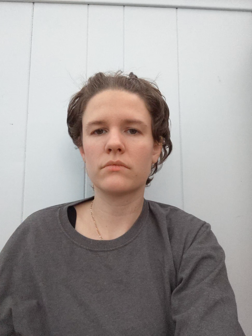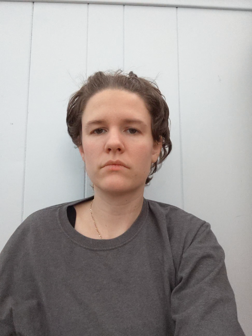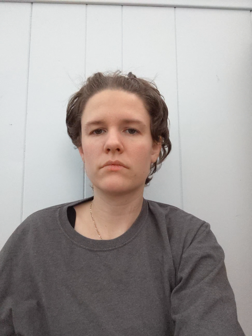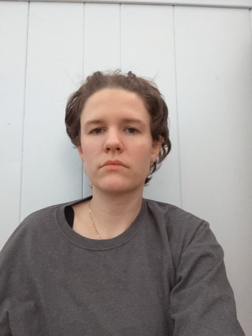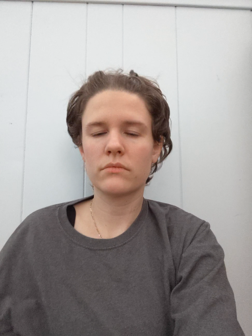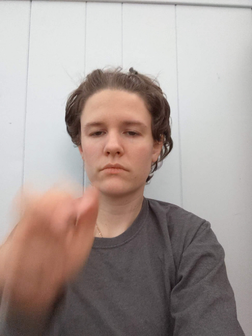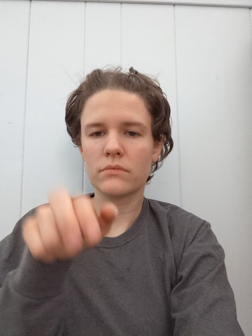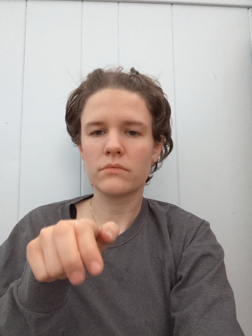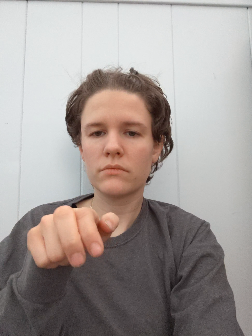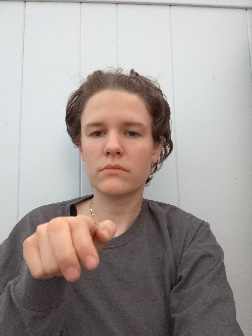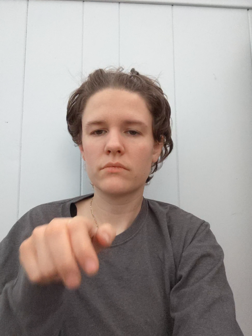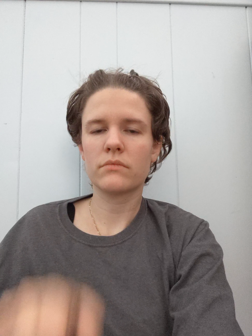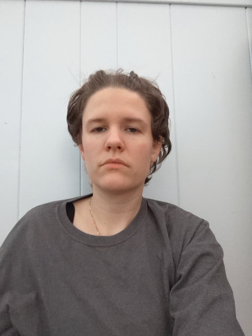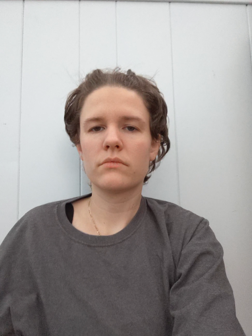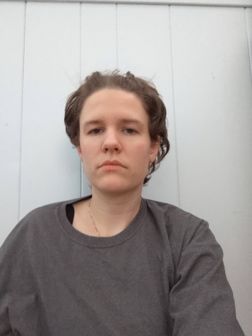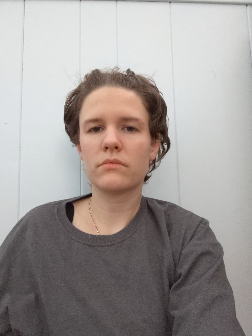chair